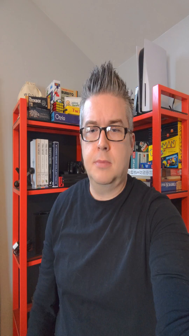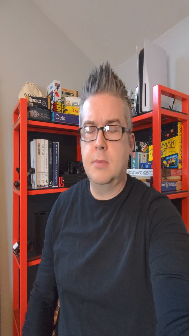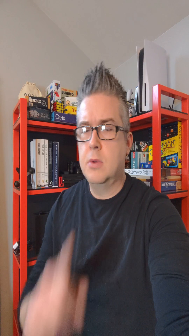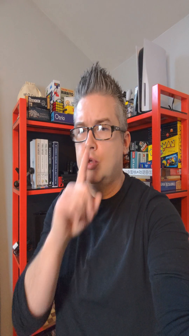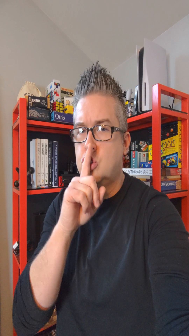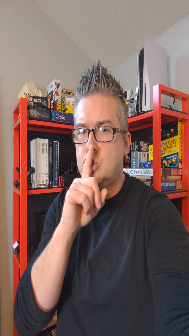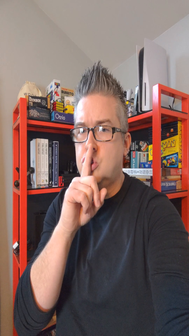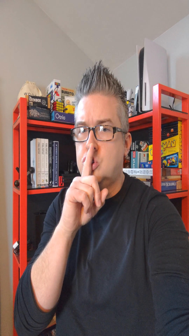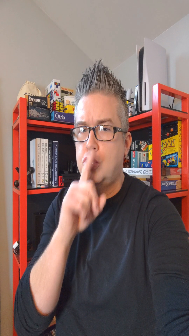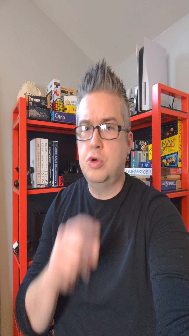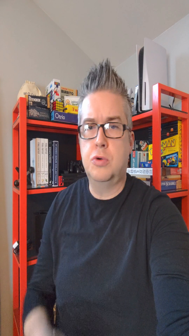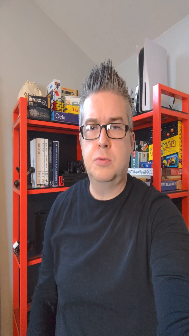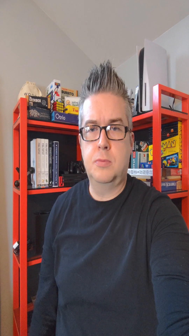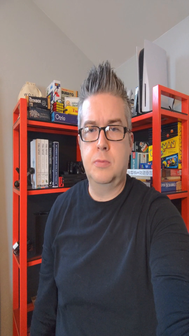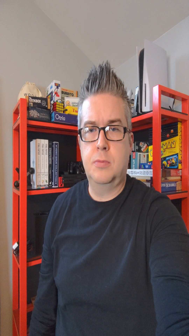shhh